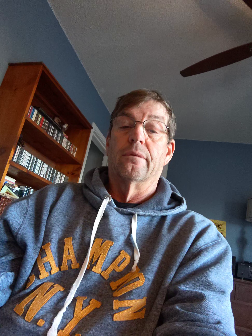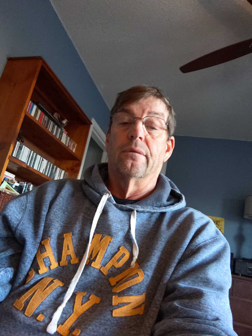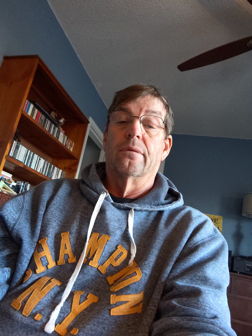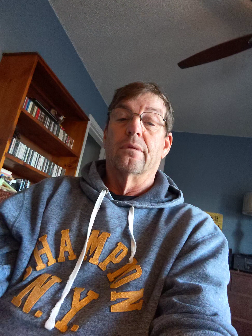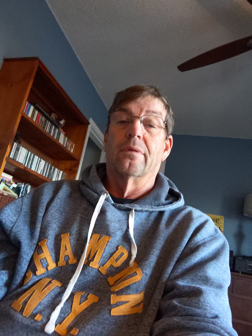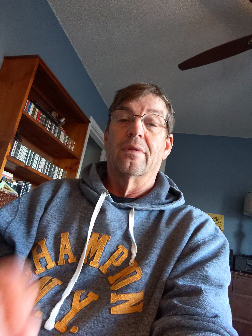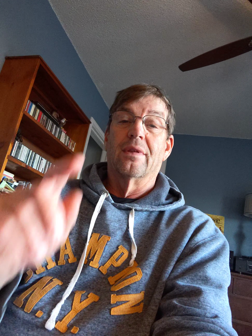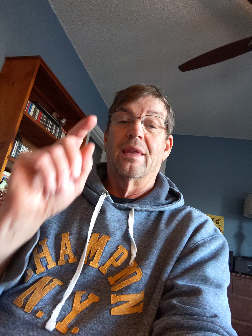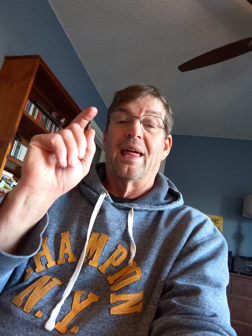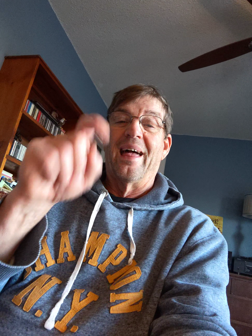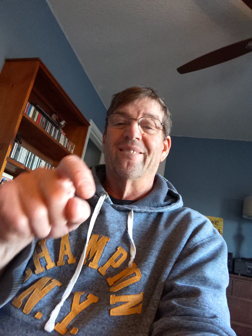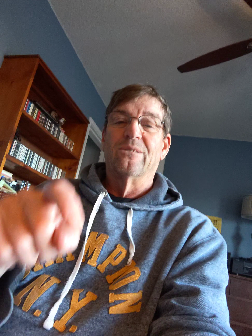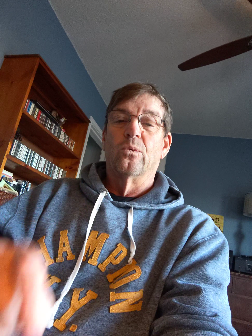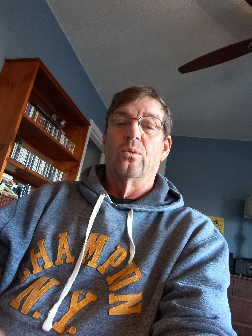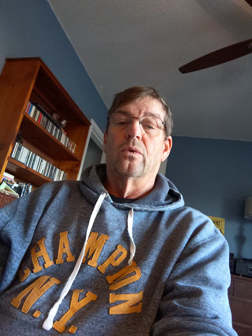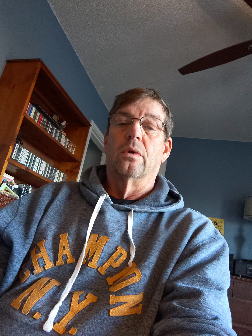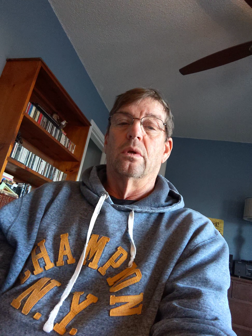have to